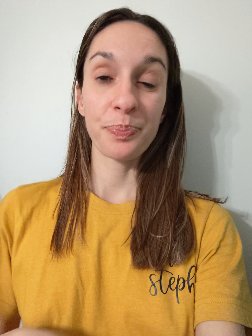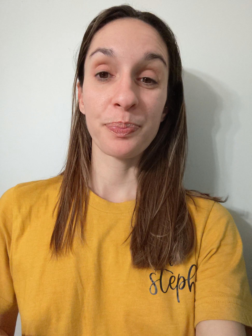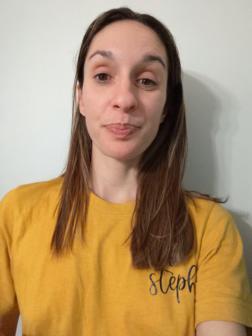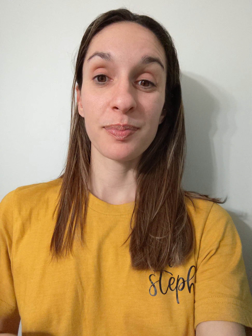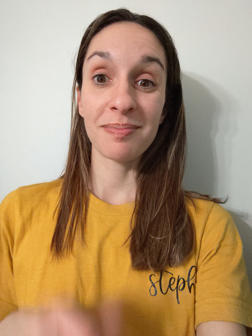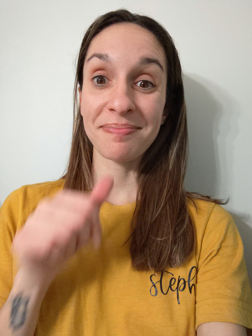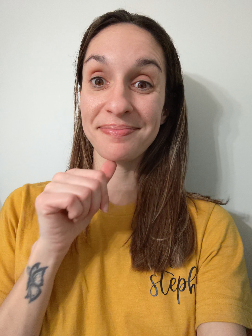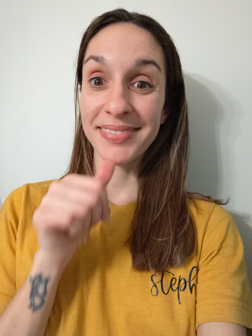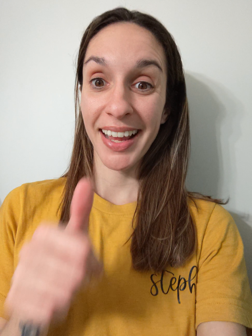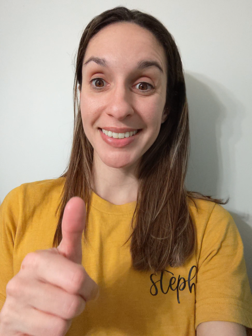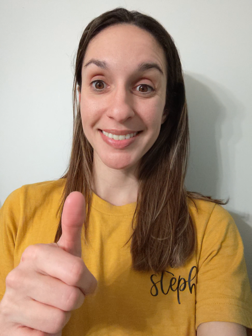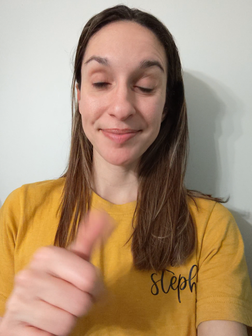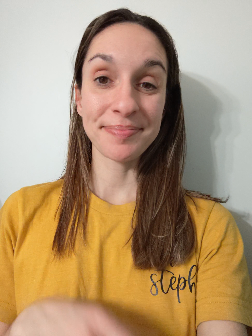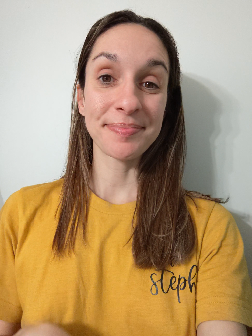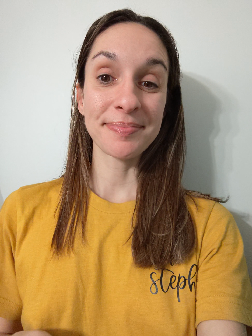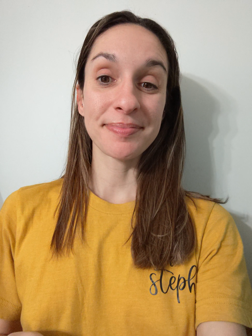not